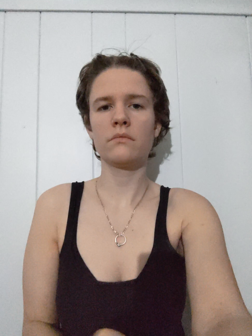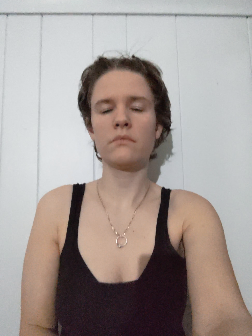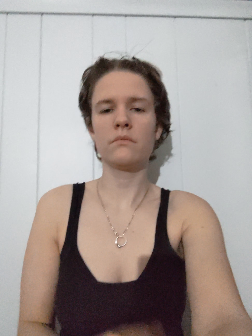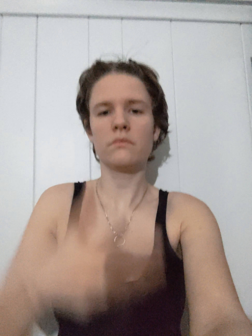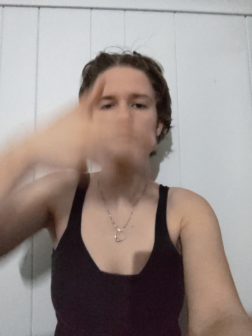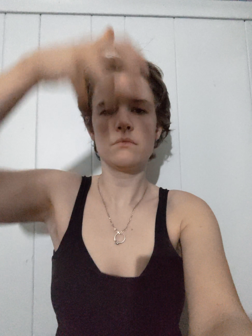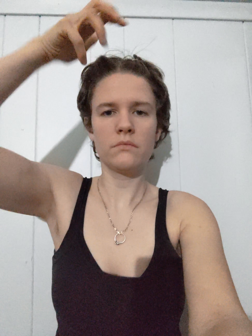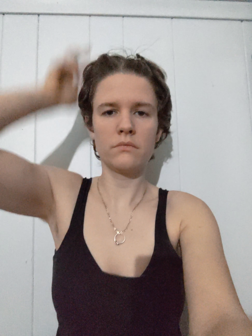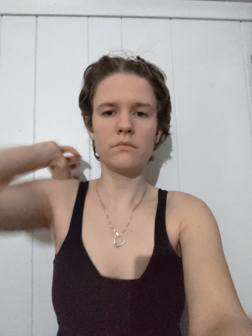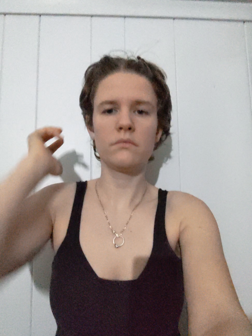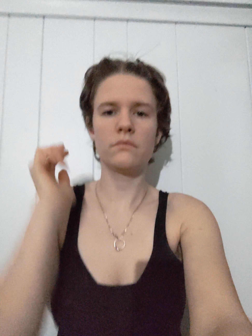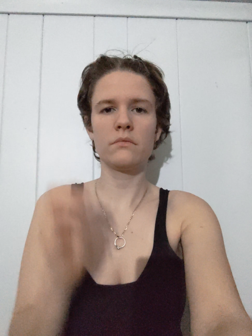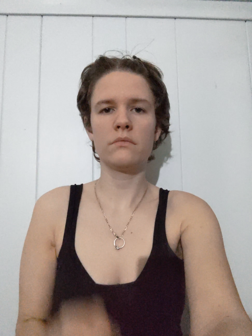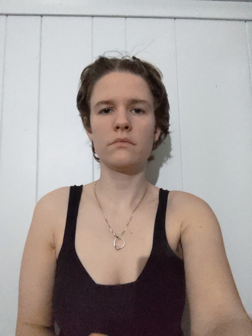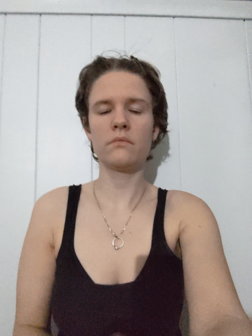lion